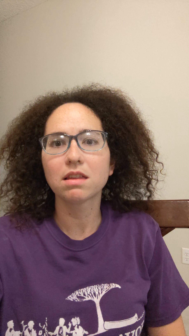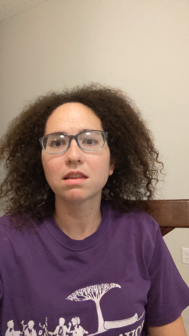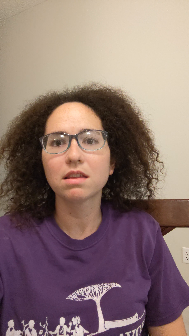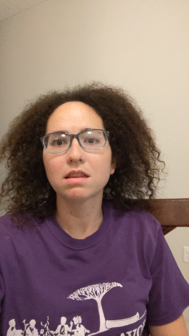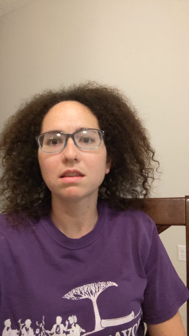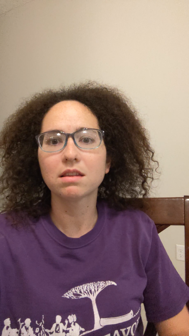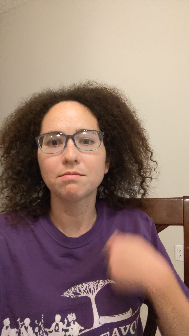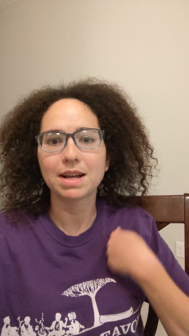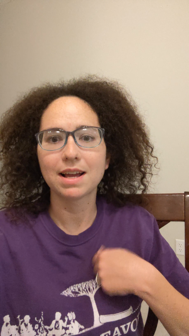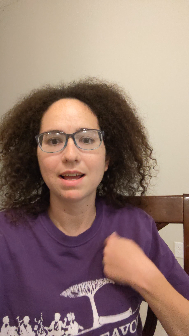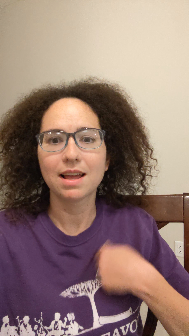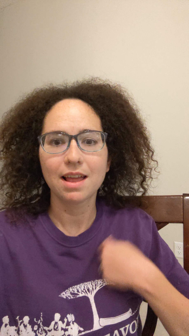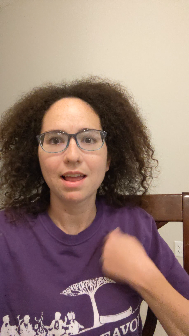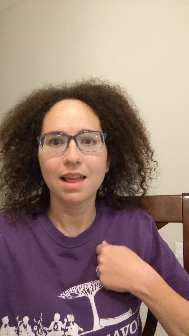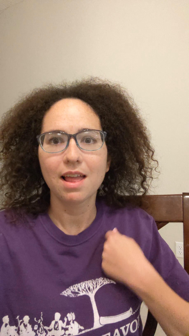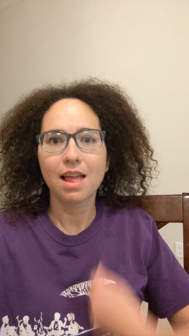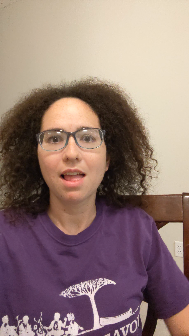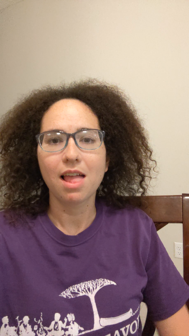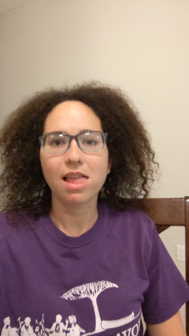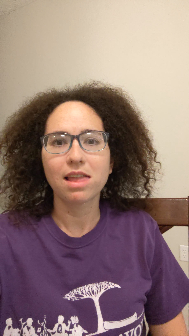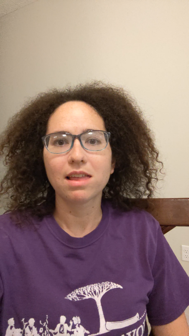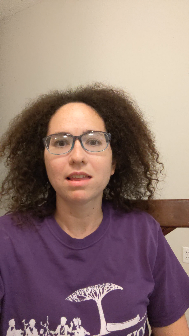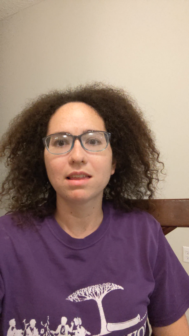bathtub